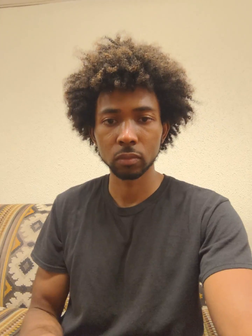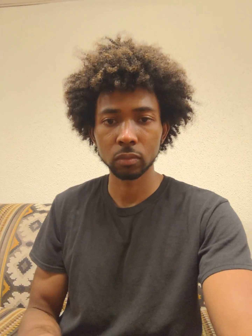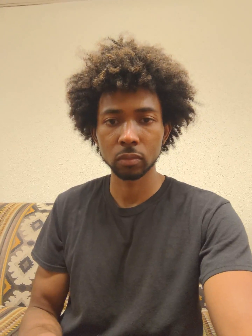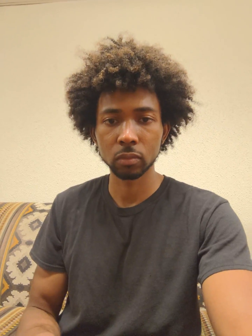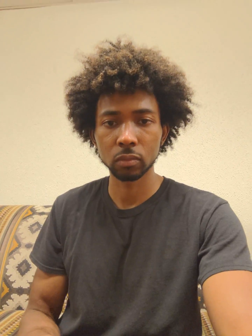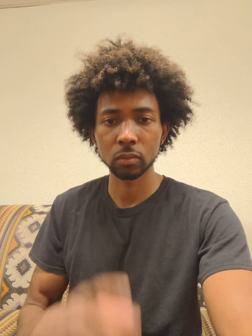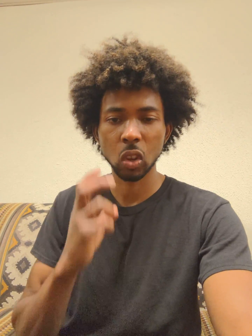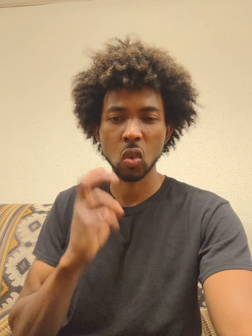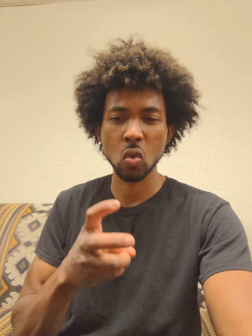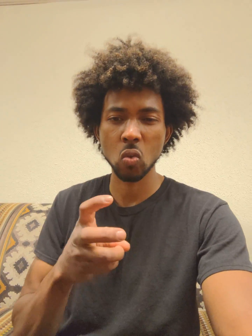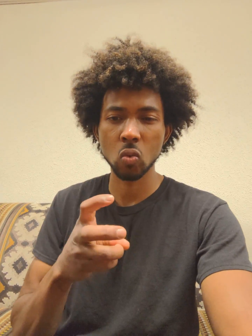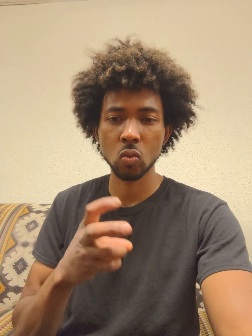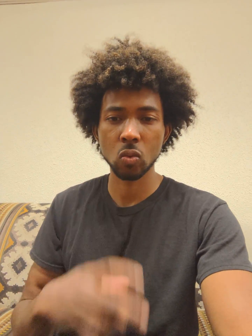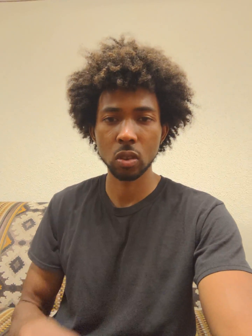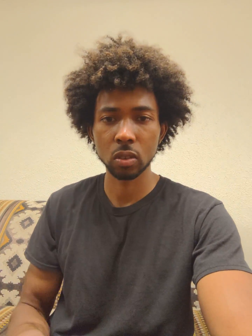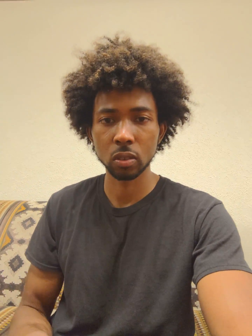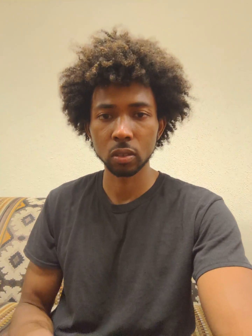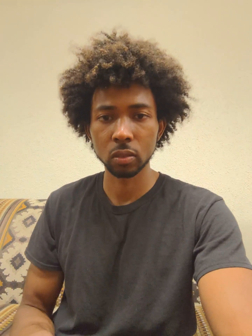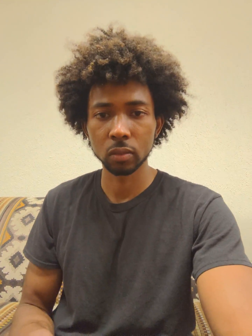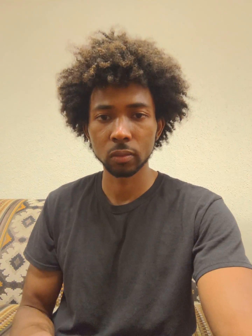hard